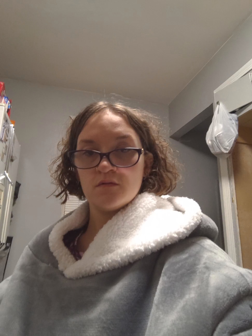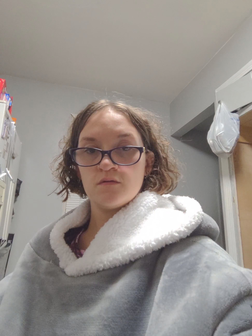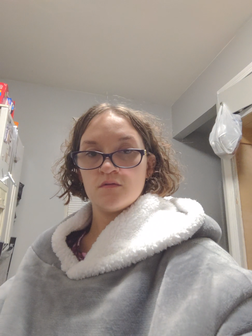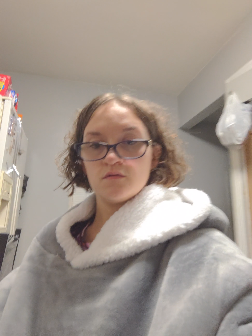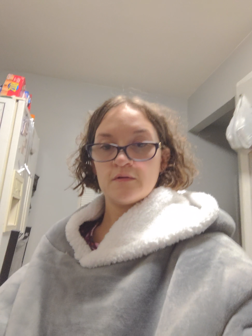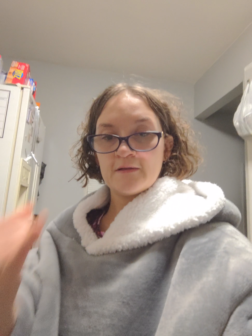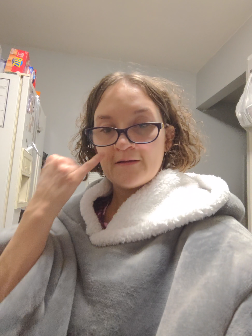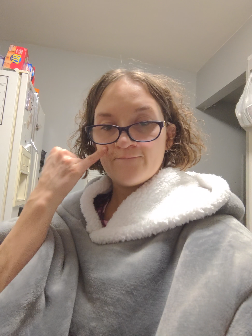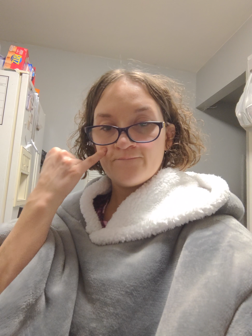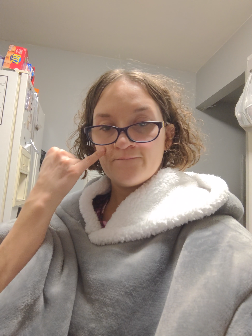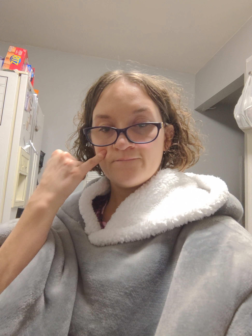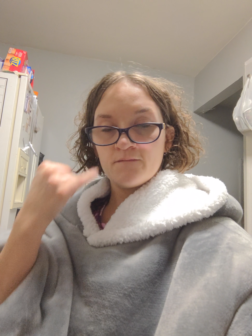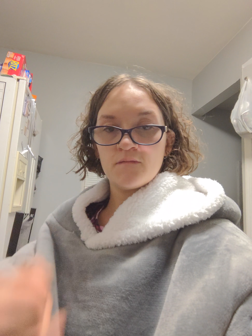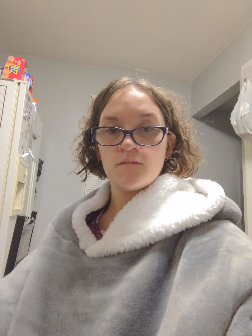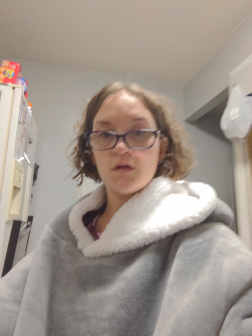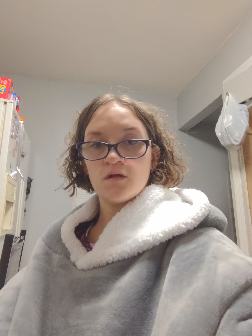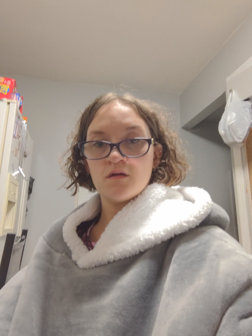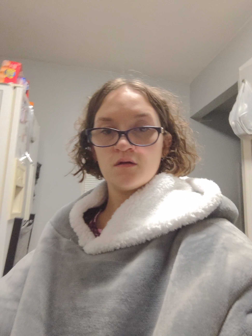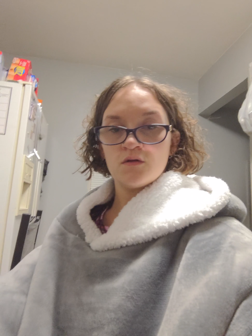if